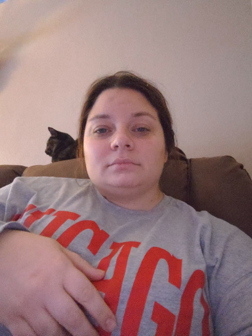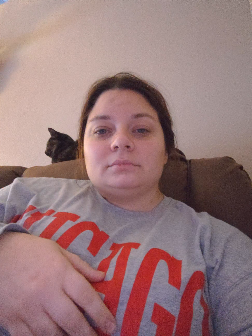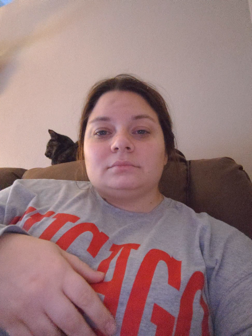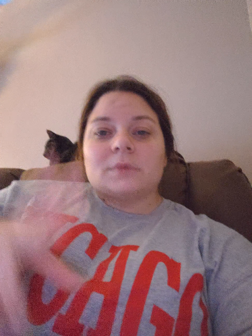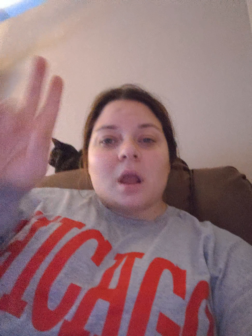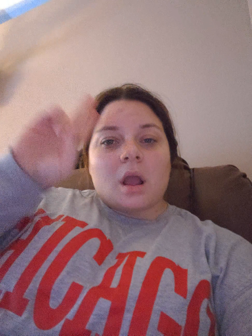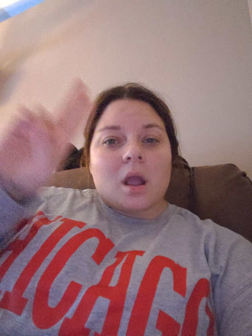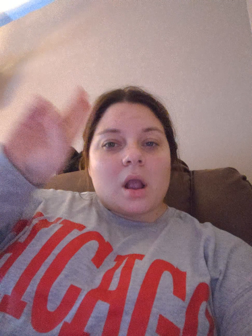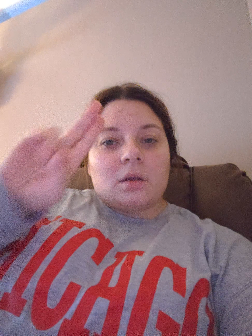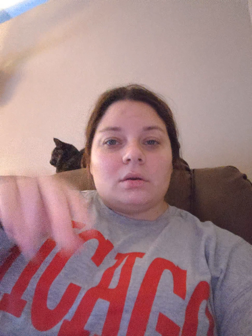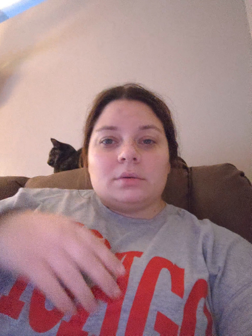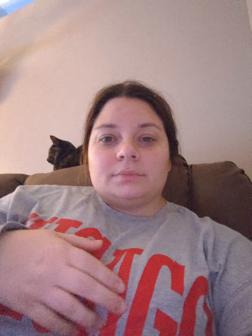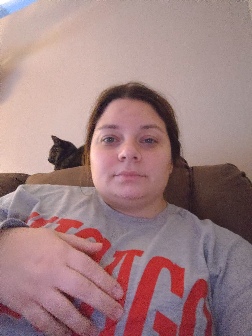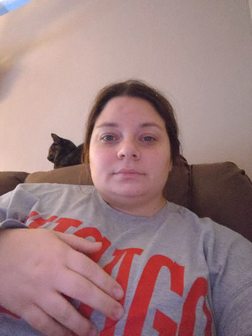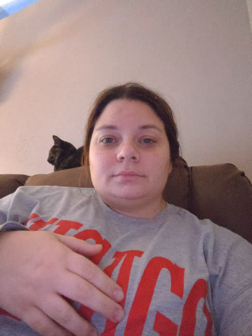uncle